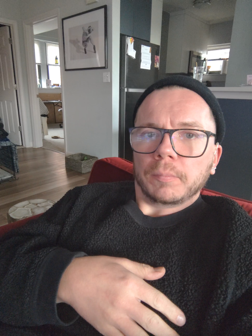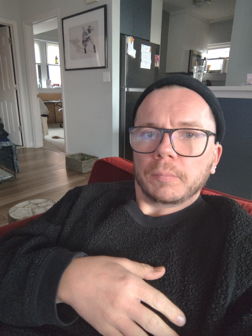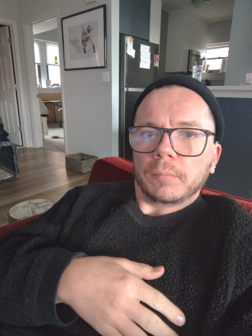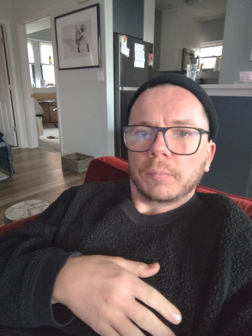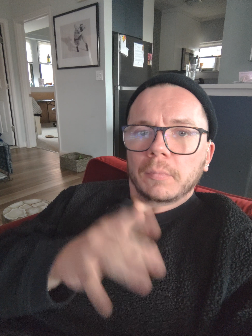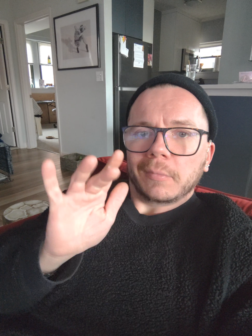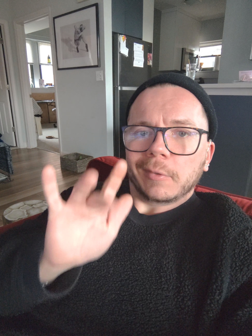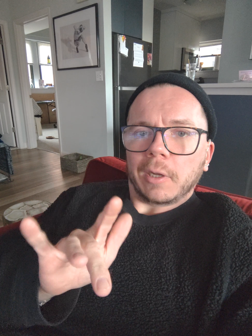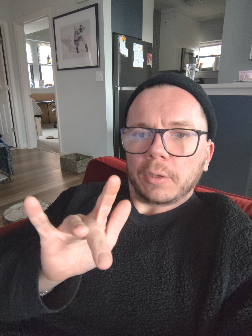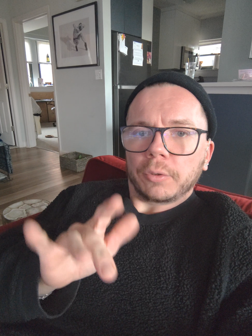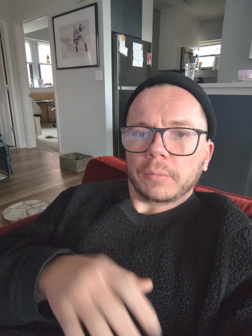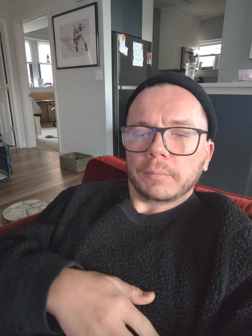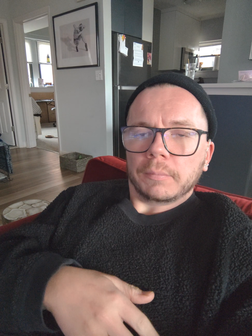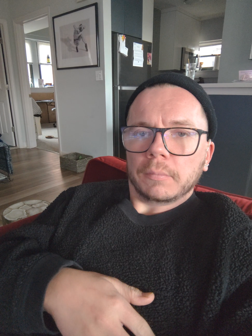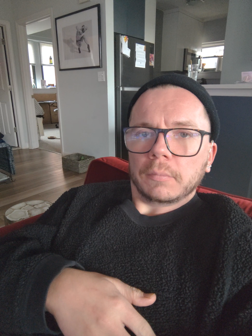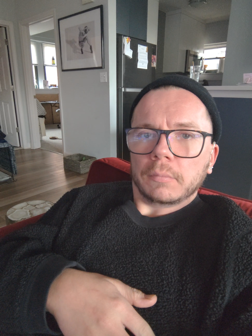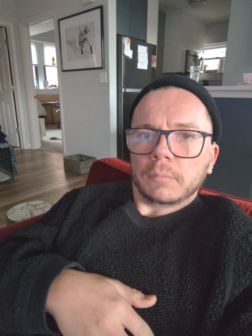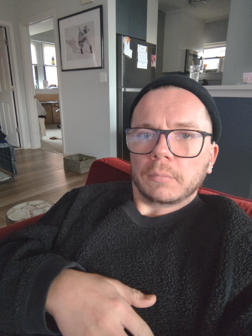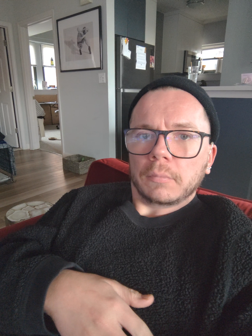touch